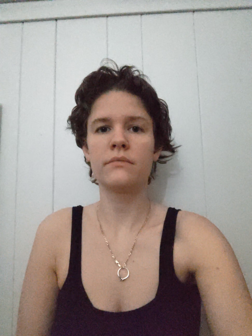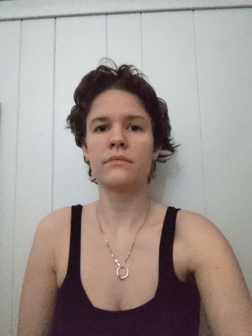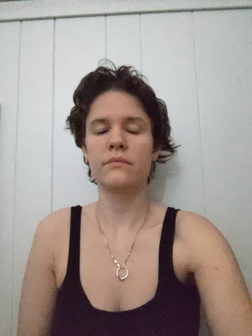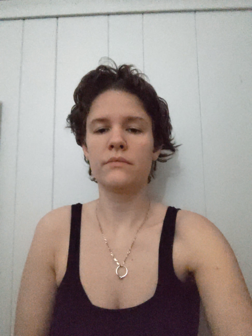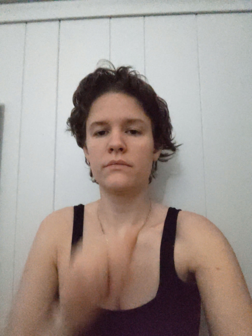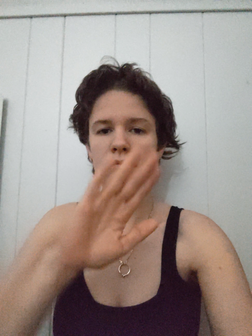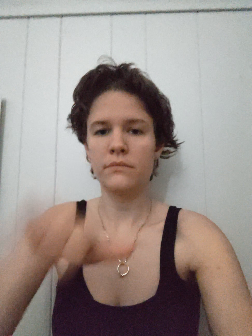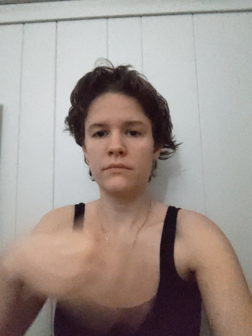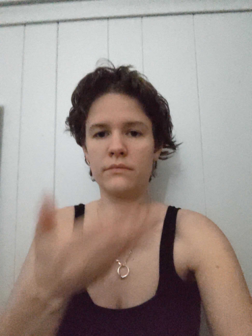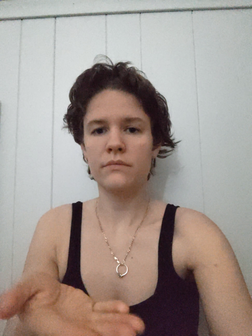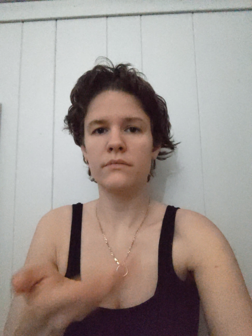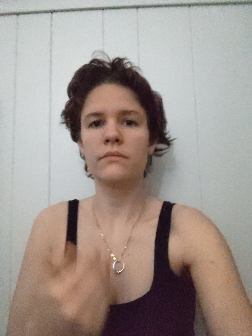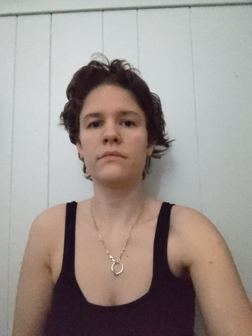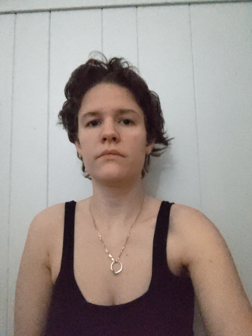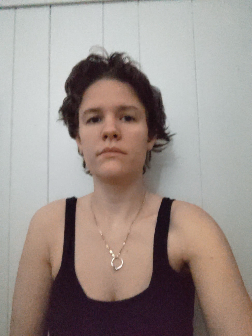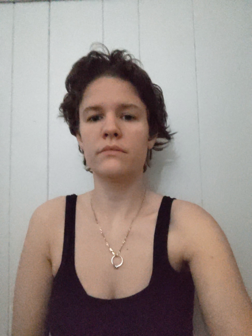all